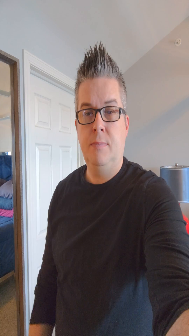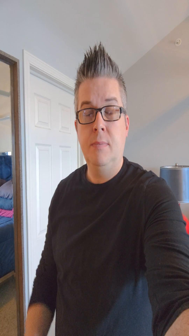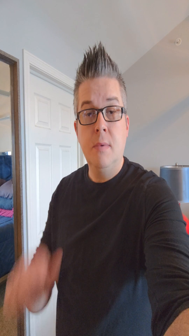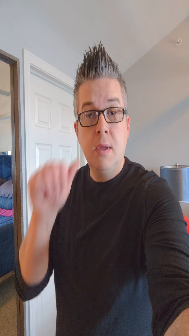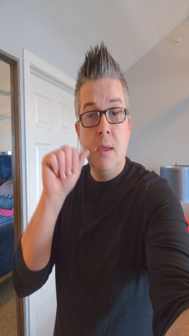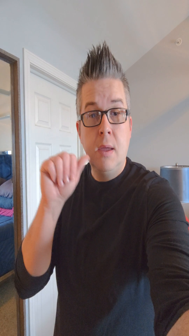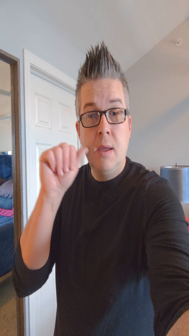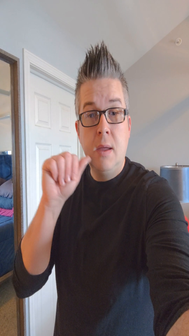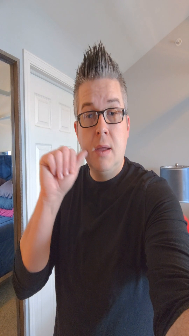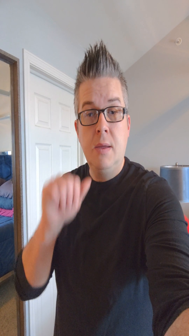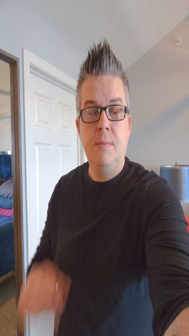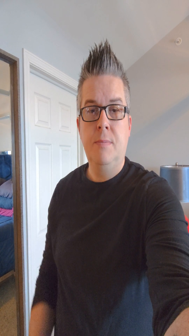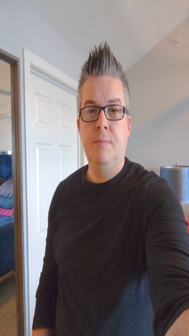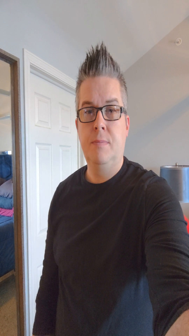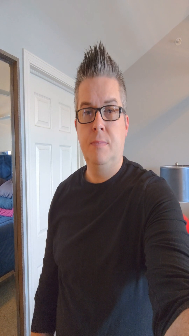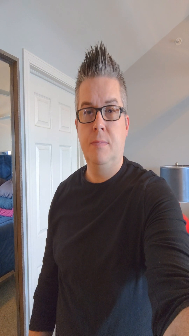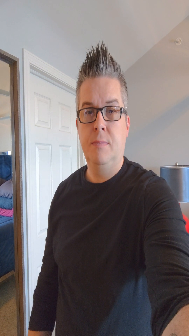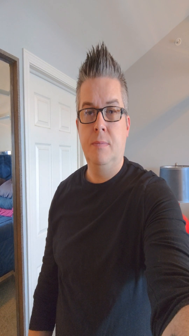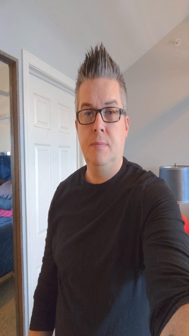aunt